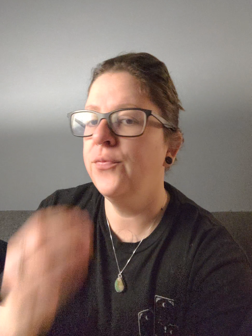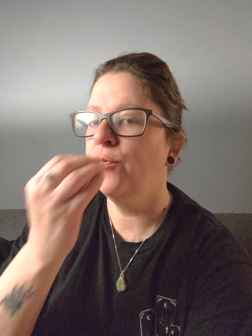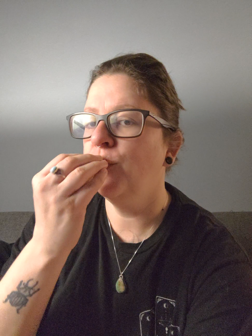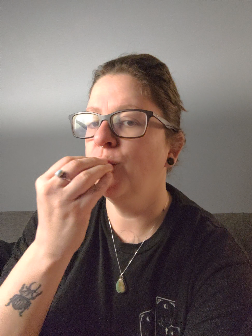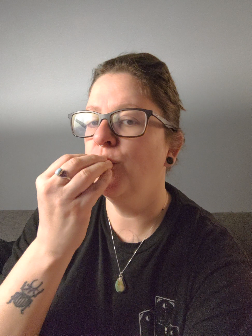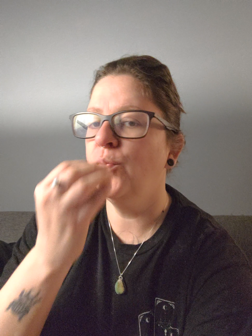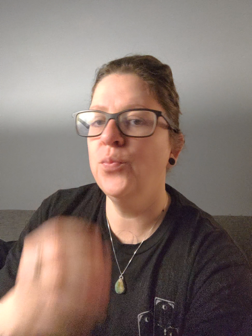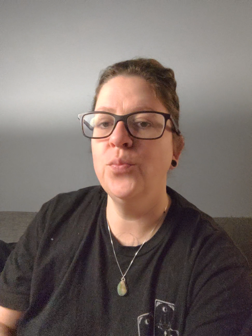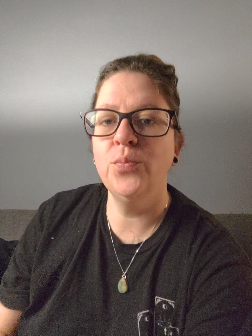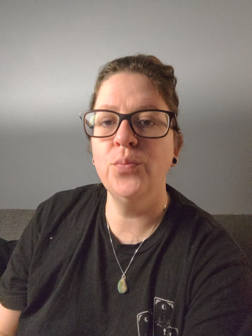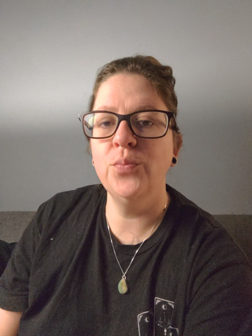food